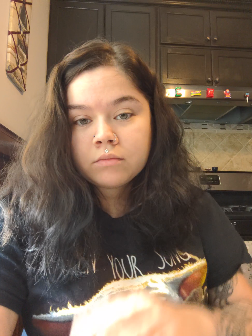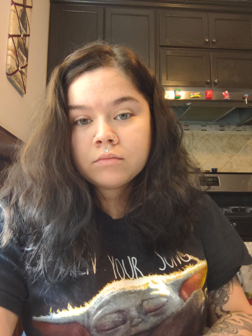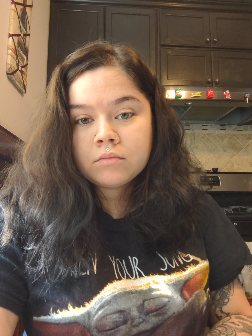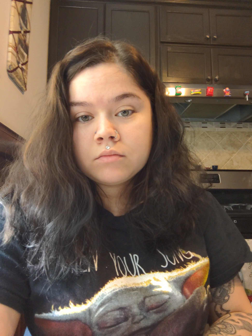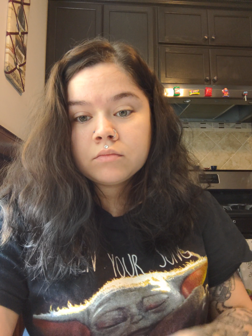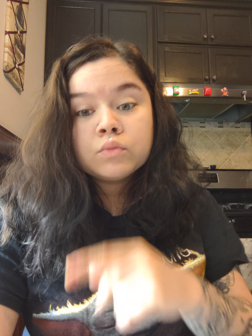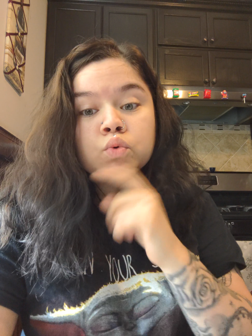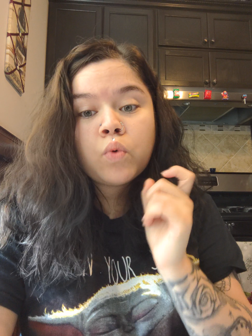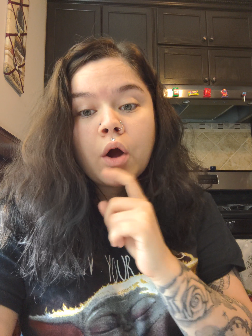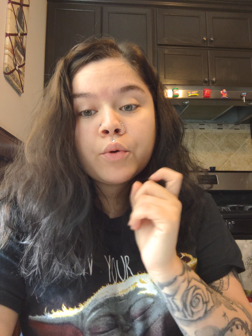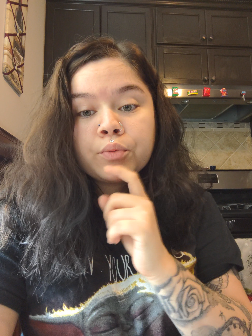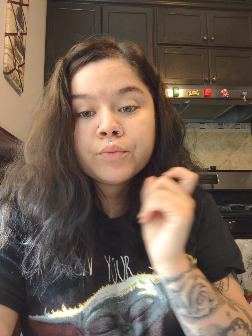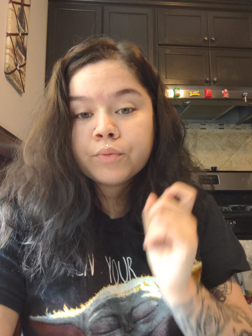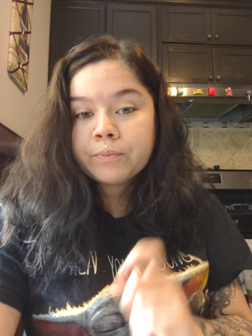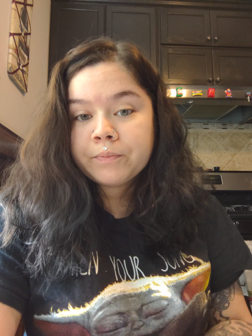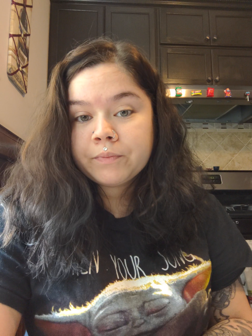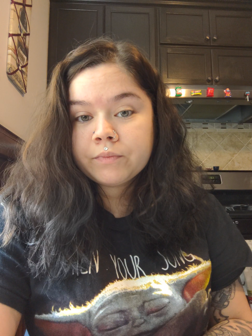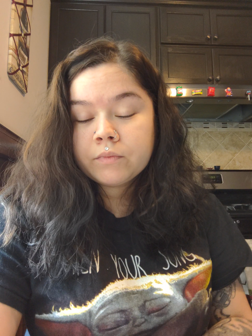dryer